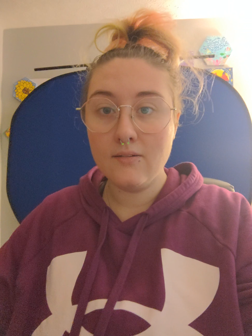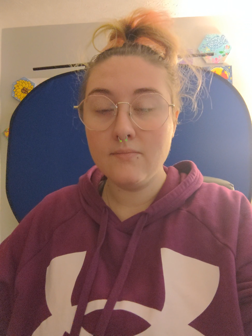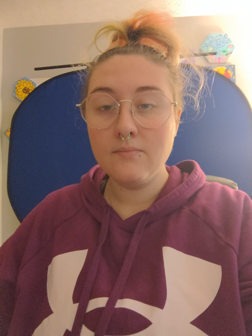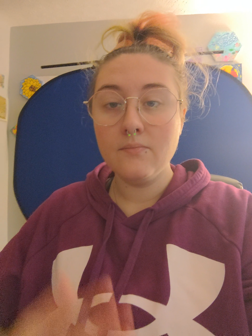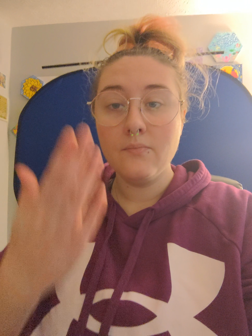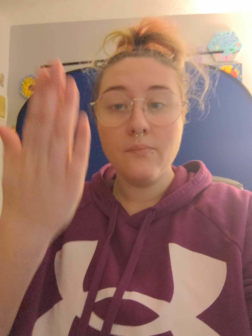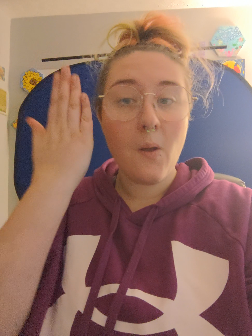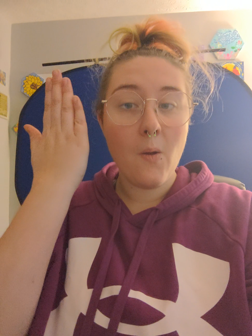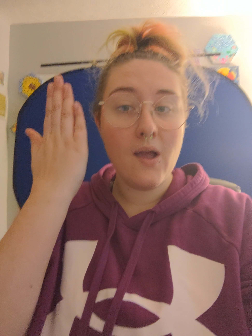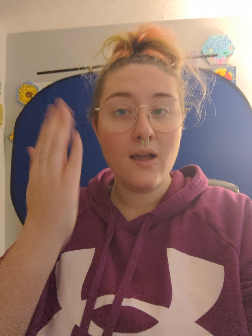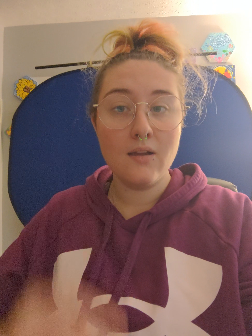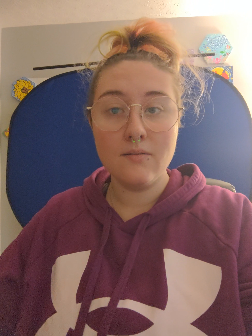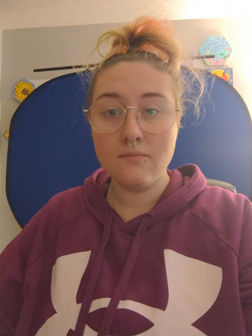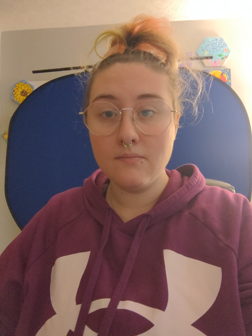morning